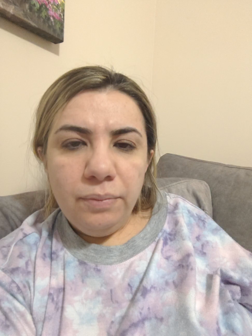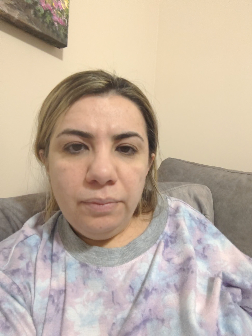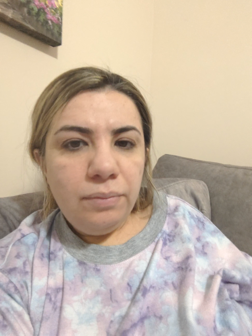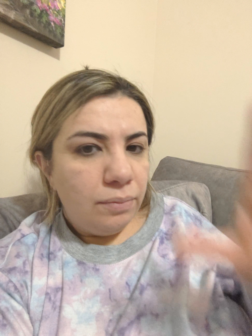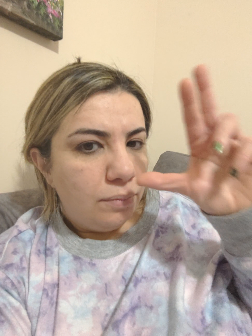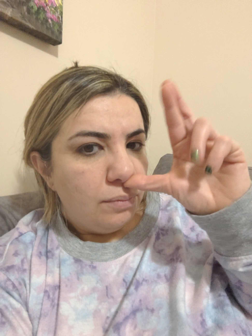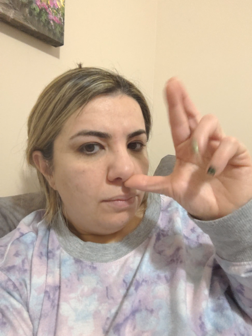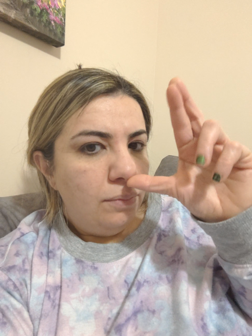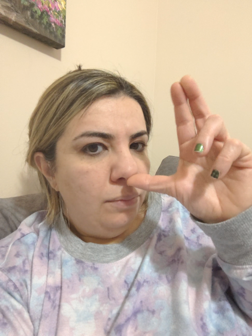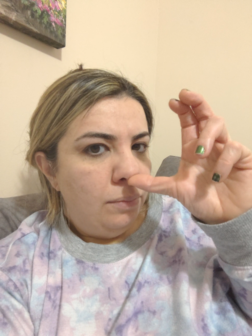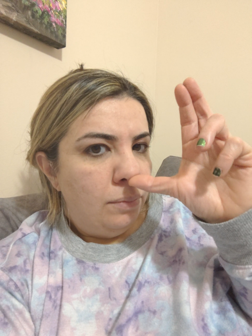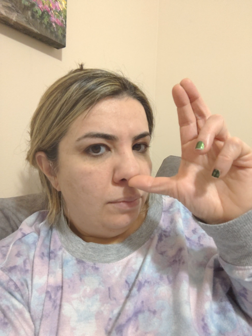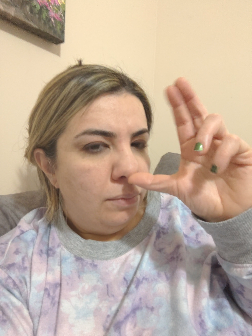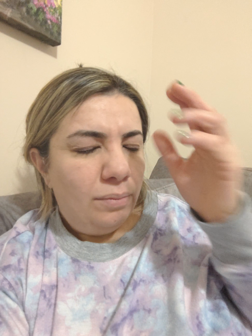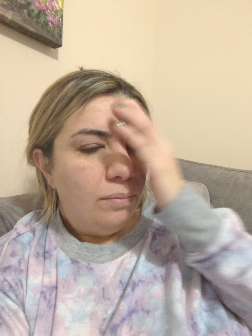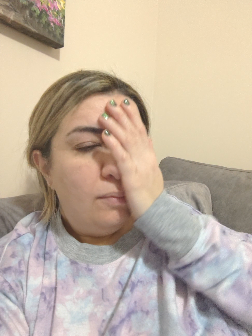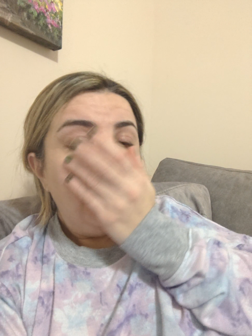bug